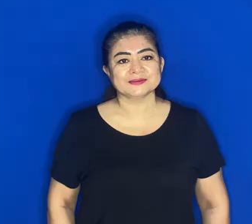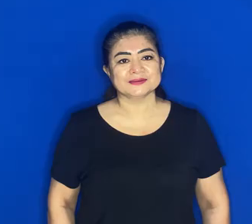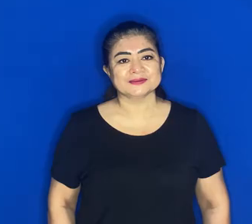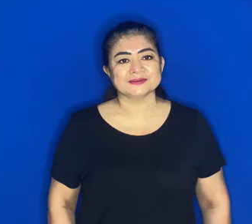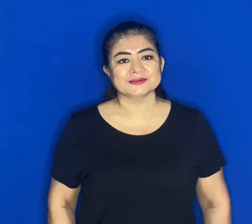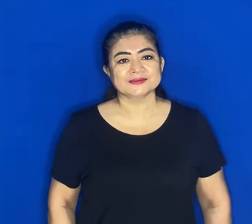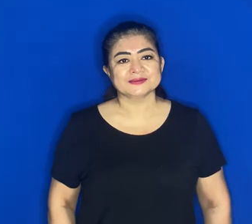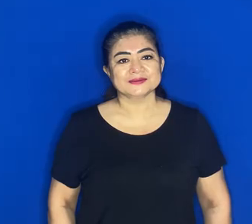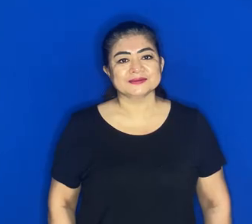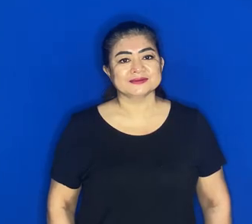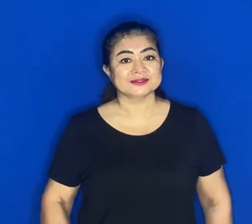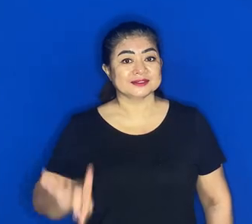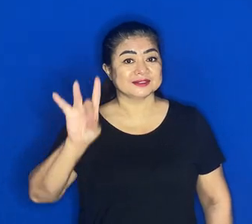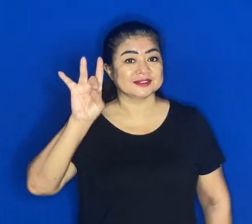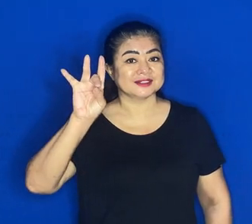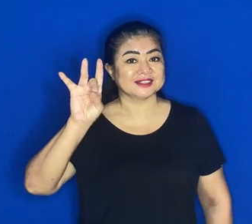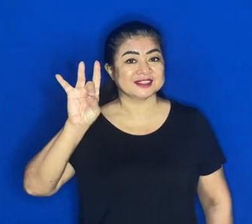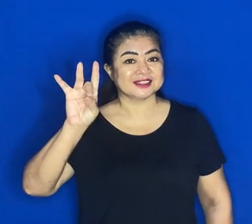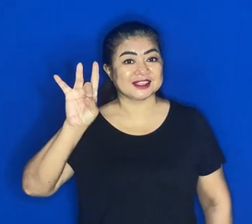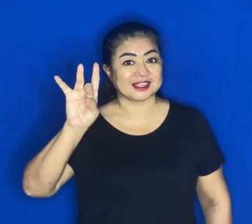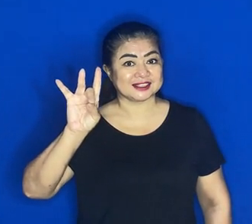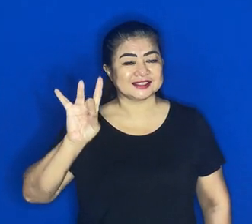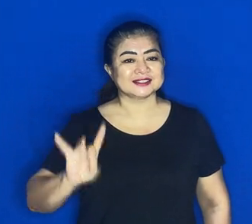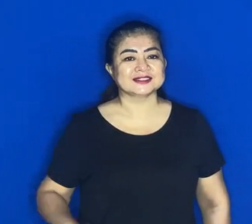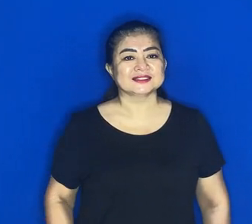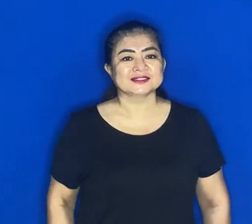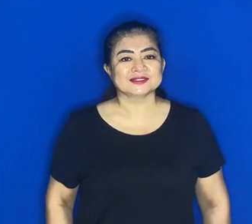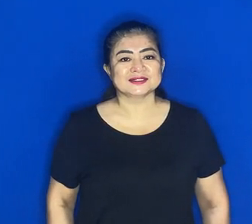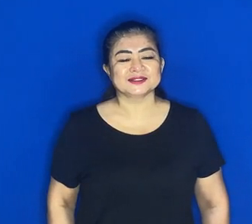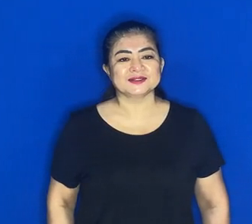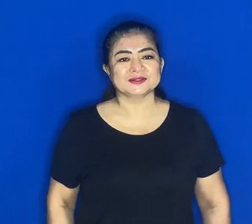eight